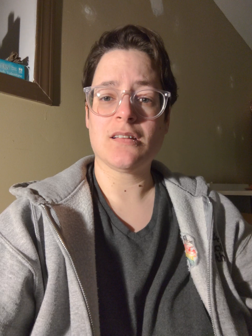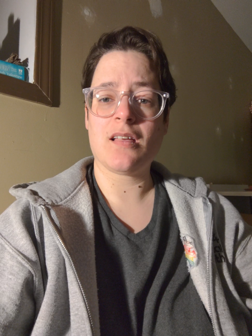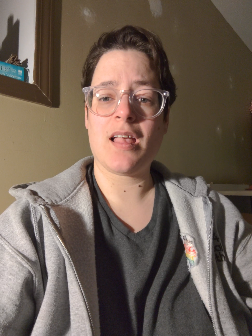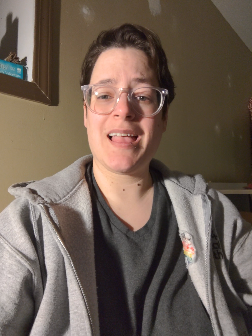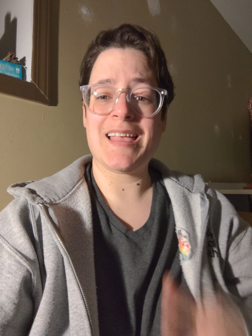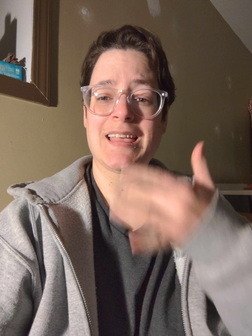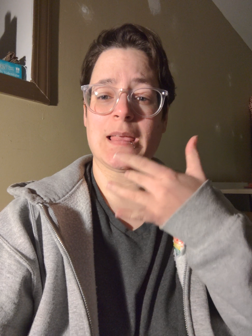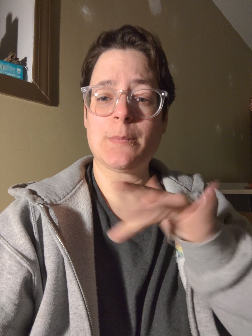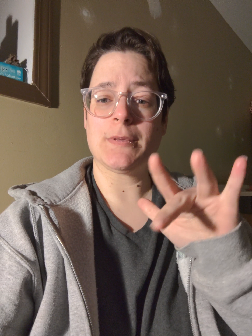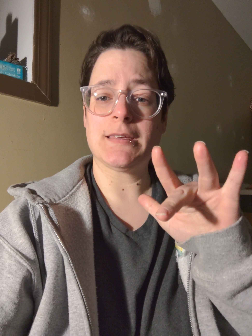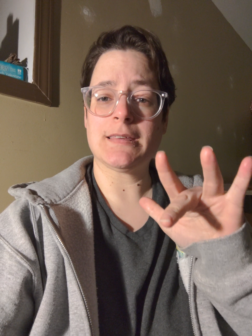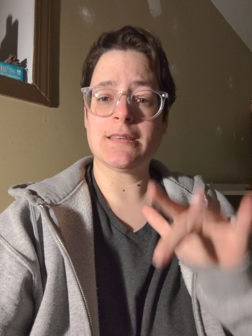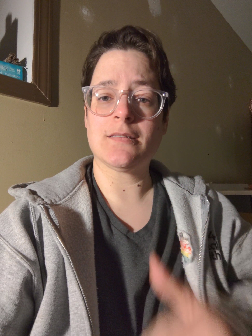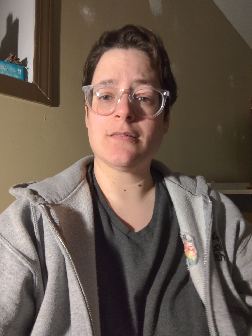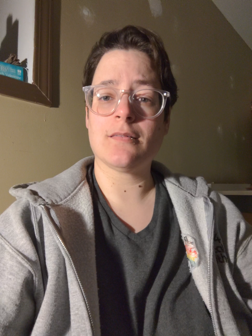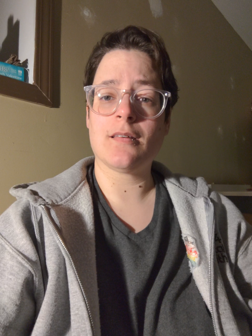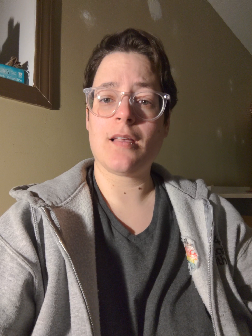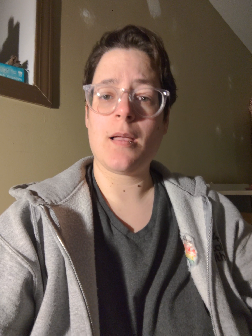empty